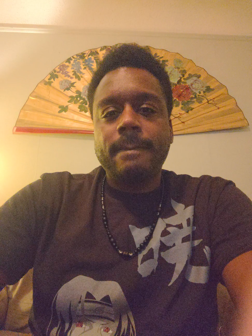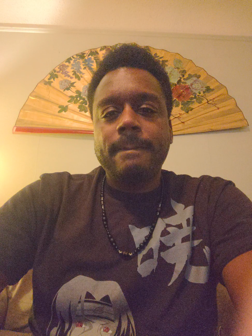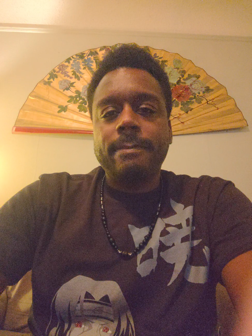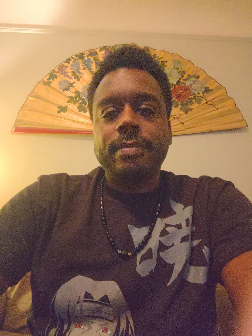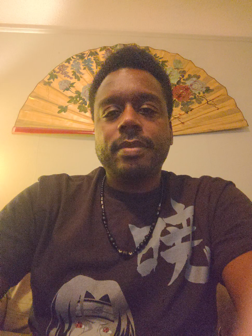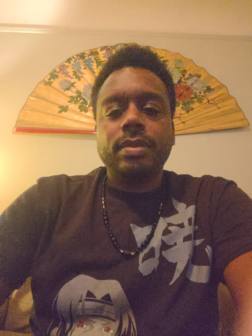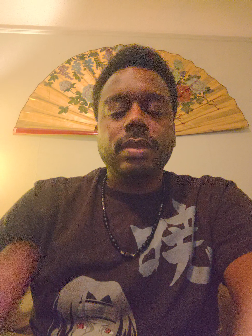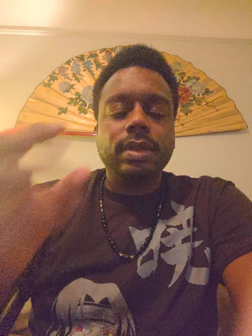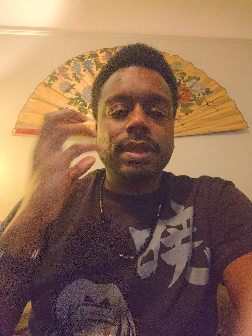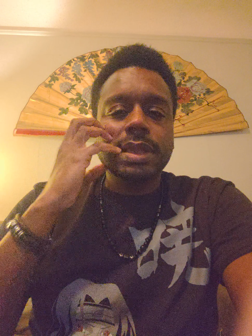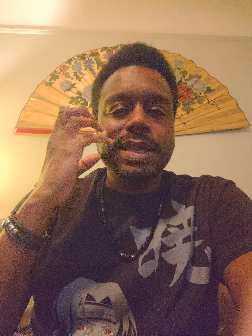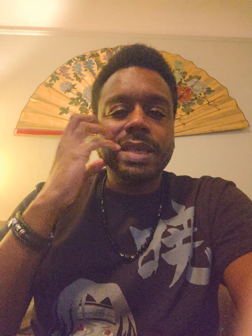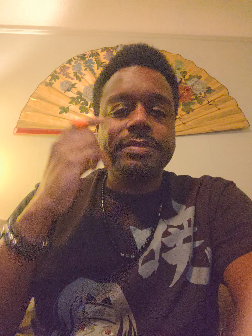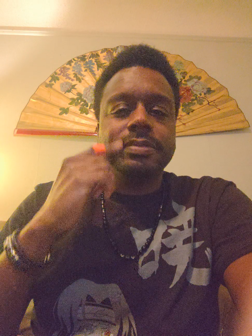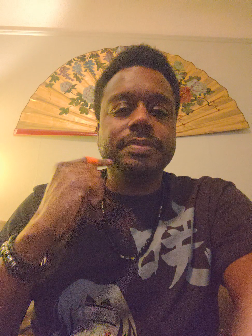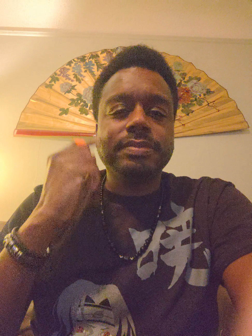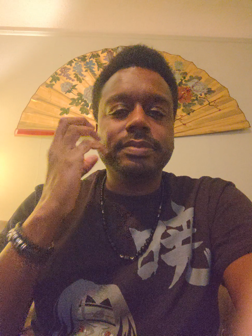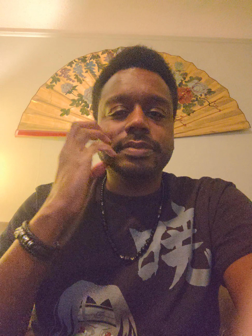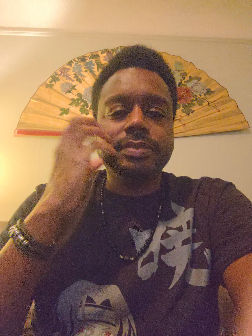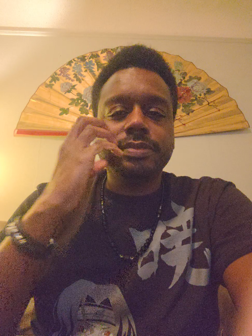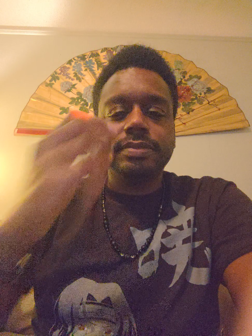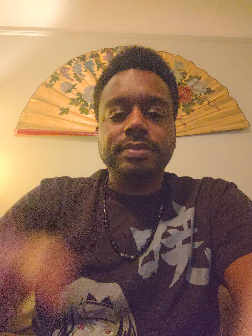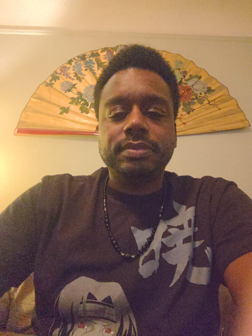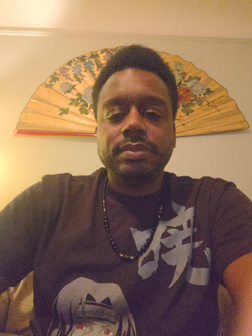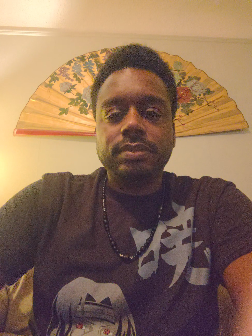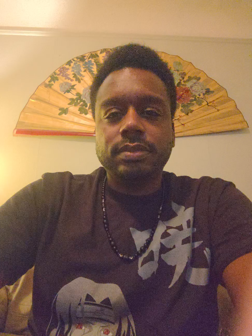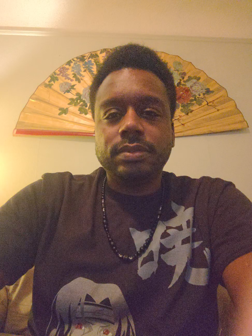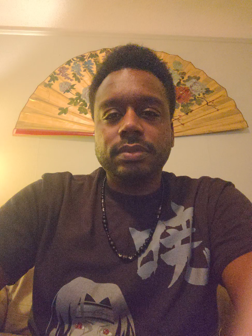cheek